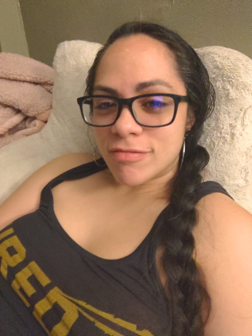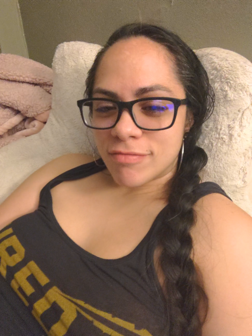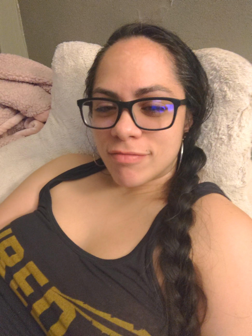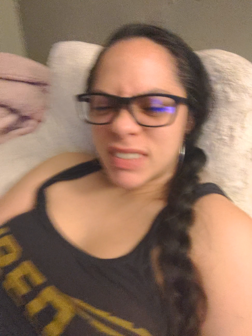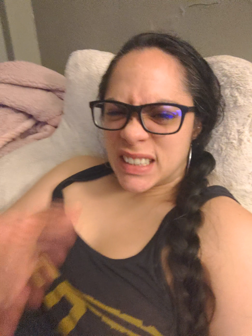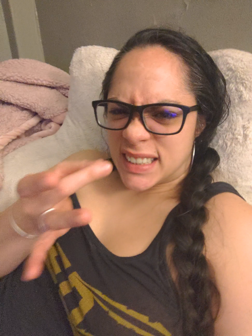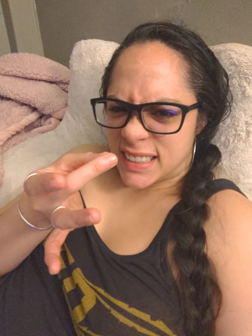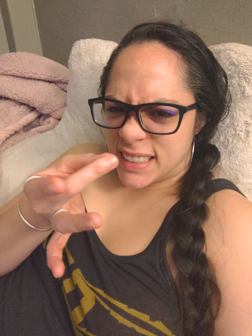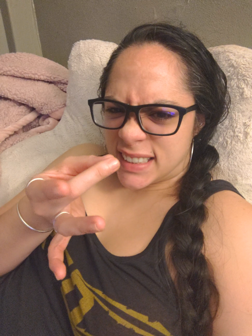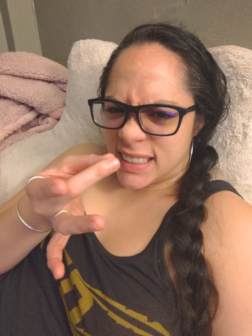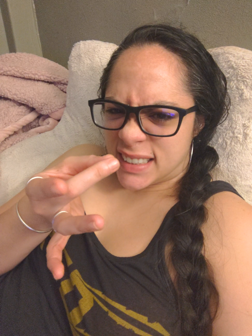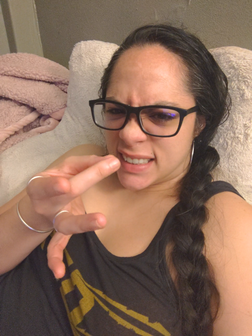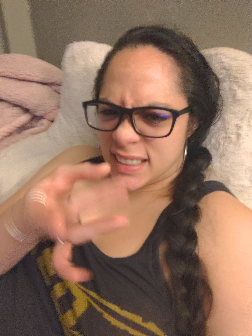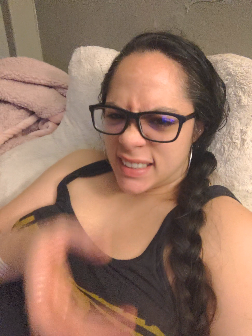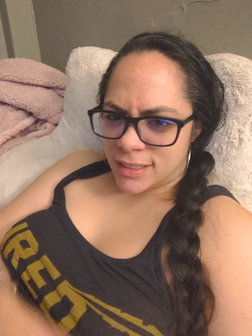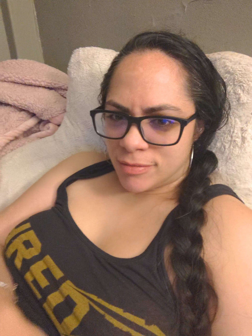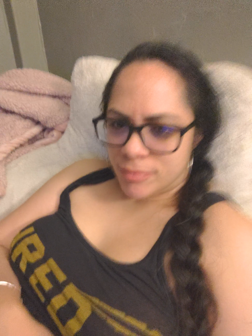sticky